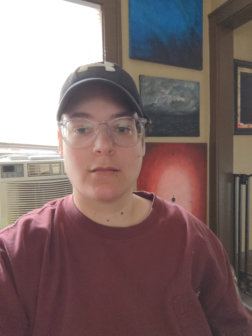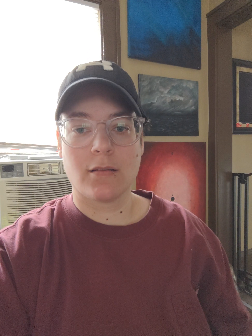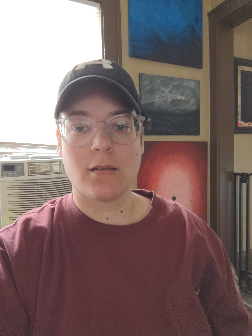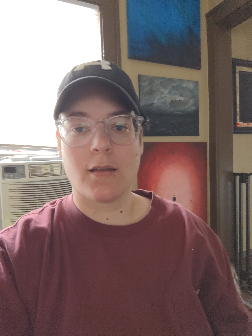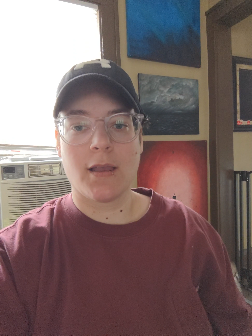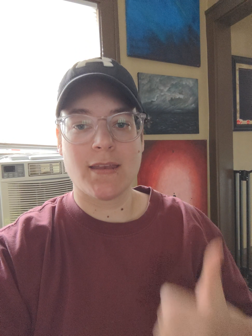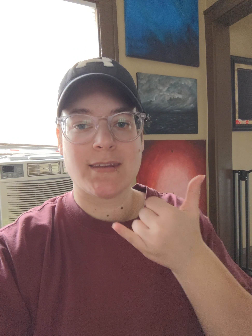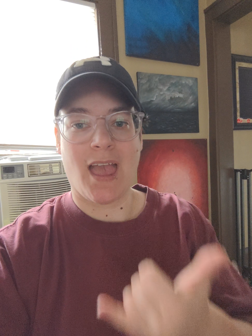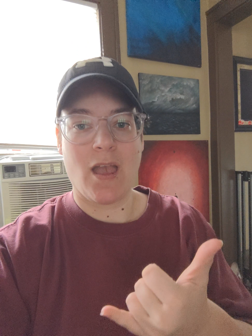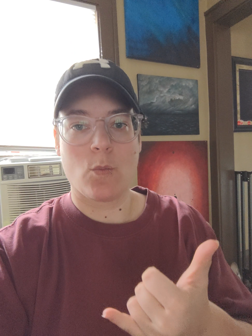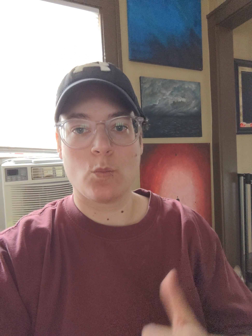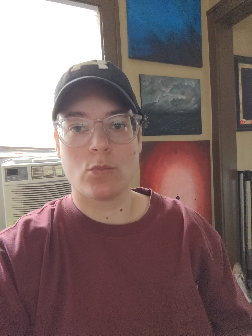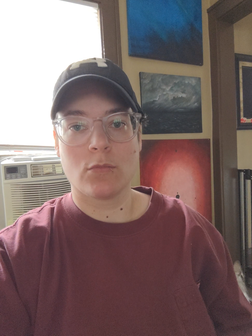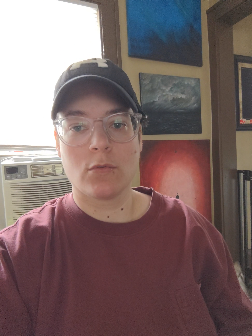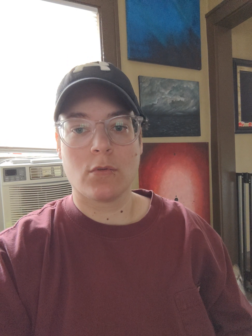now